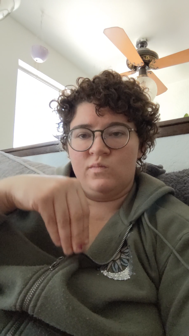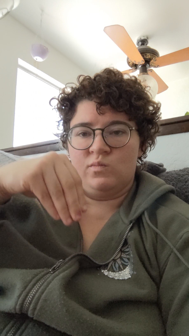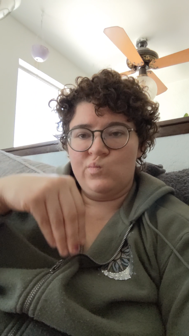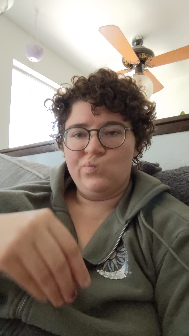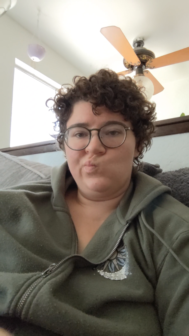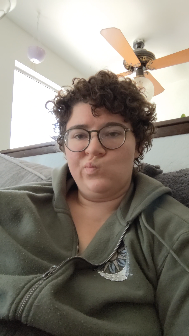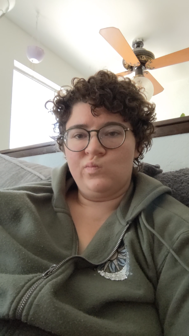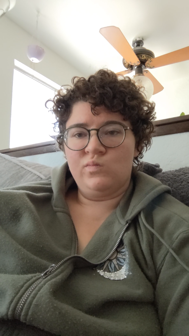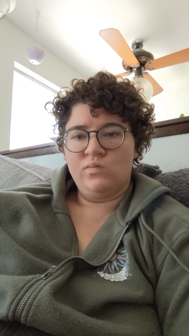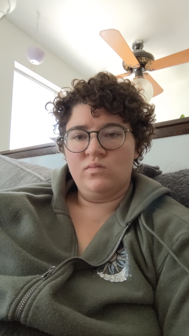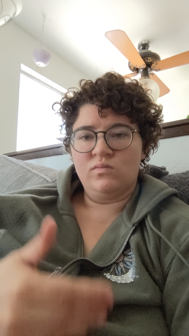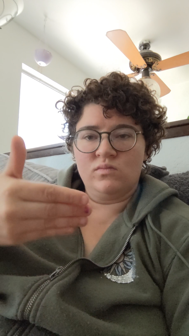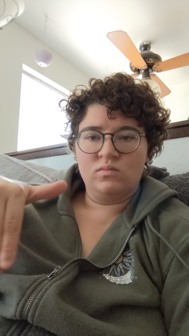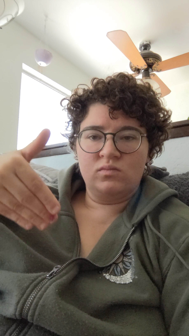shorts